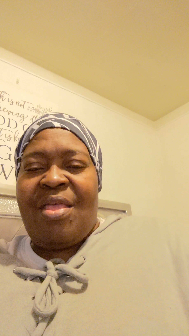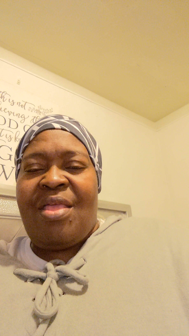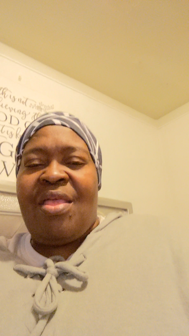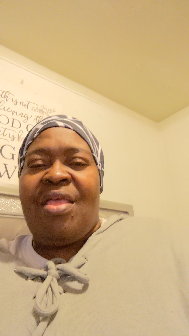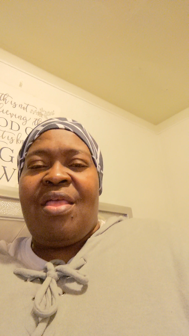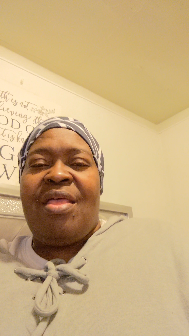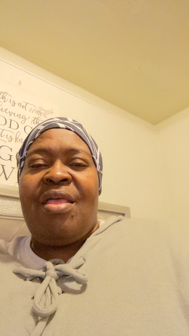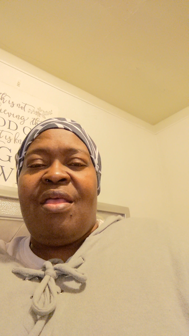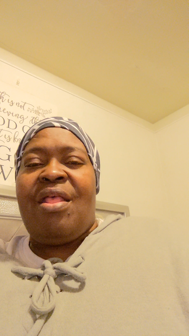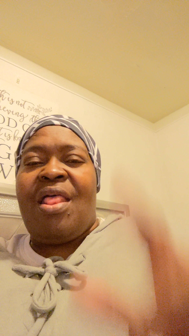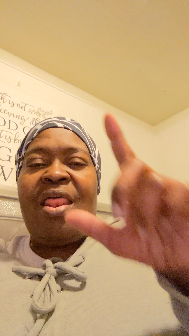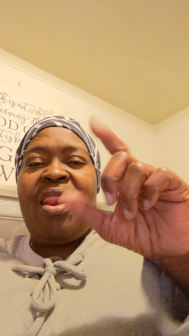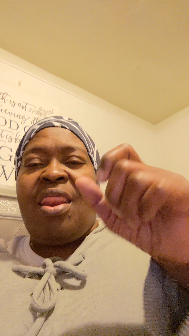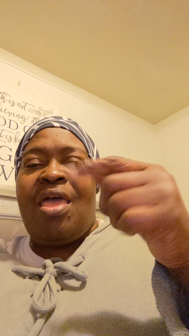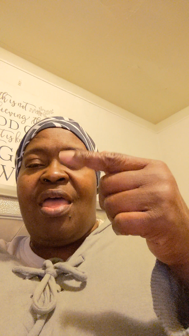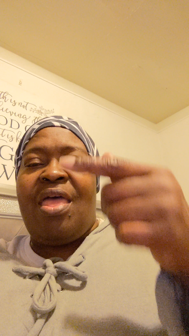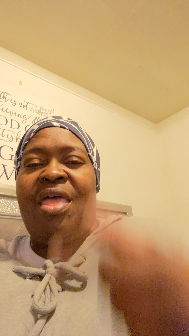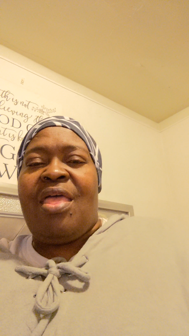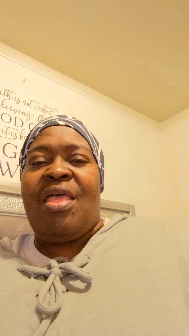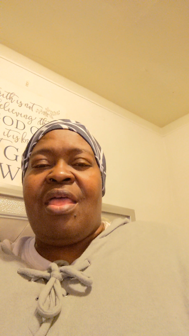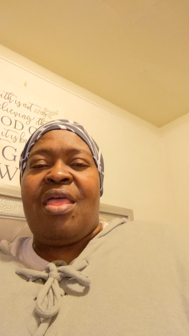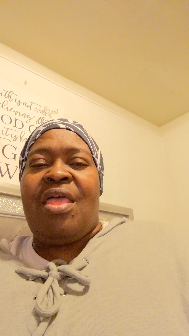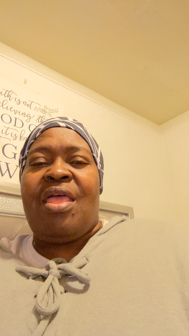leg